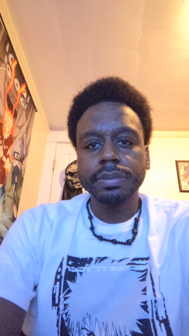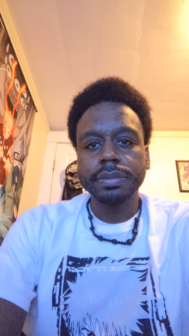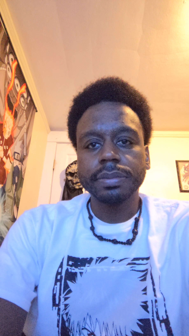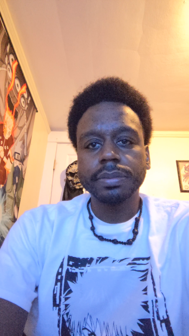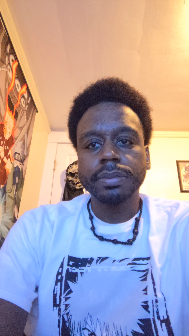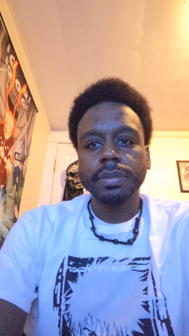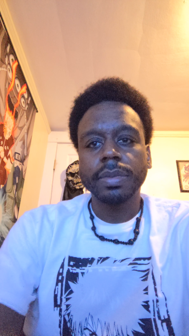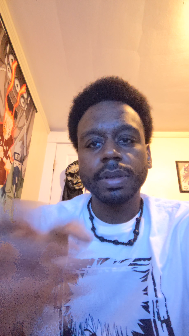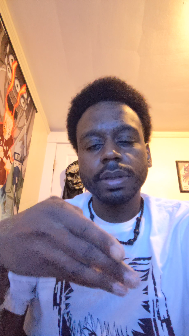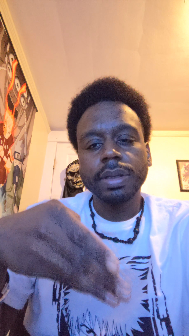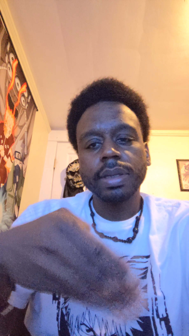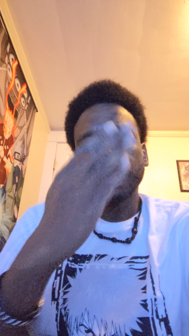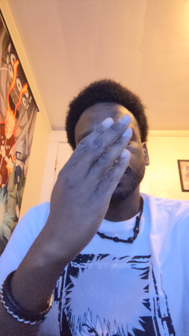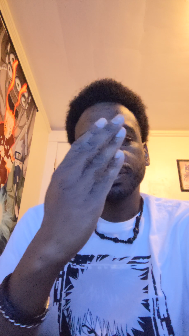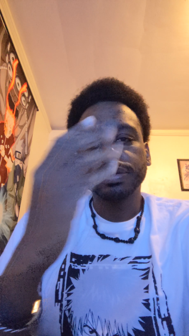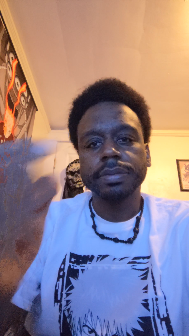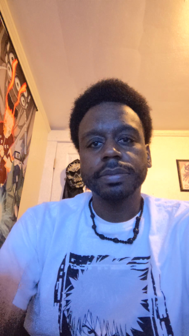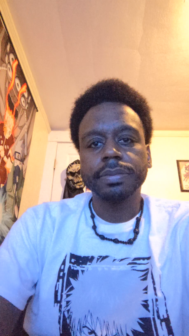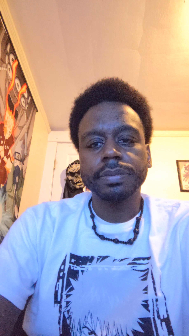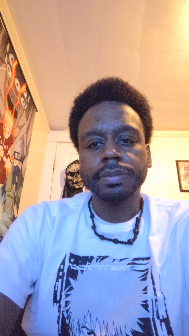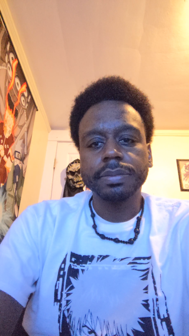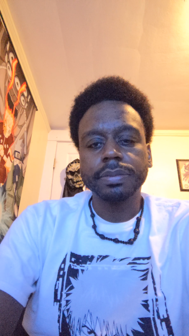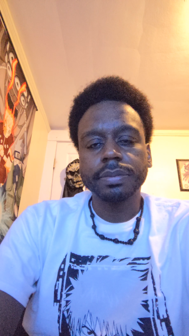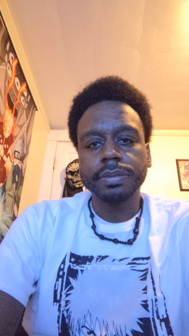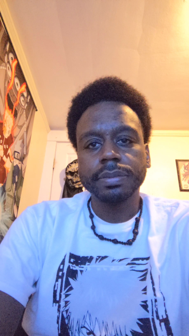kick